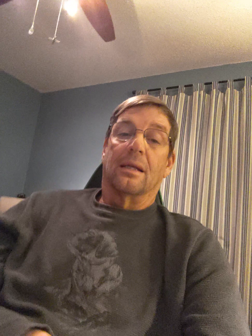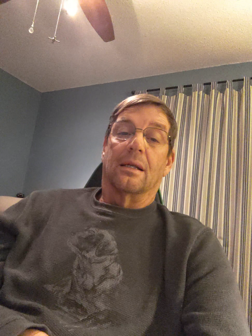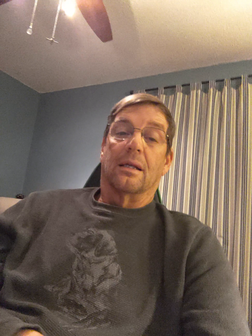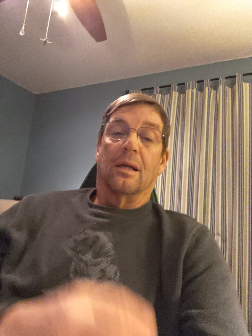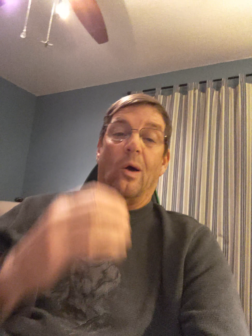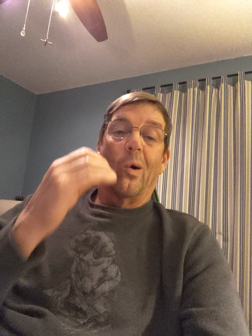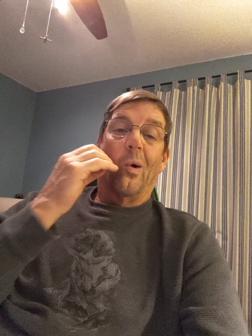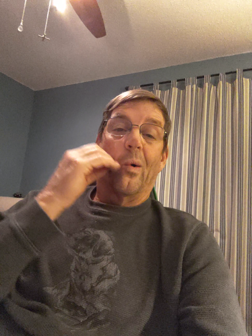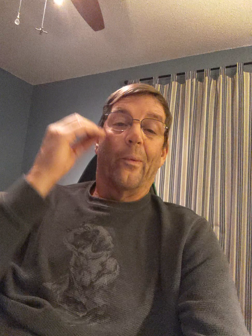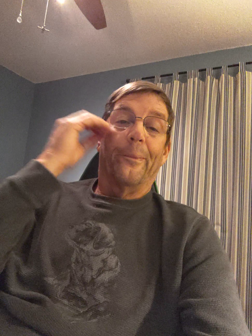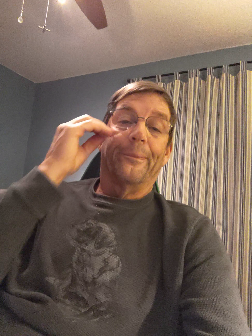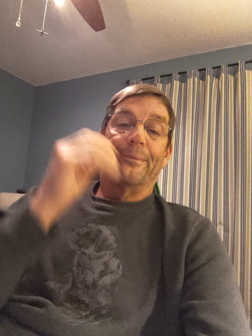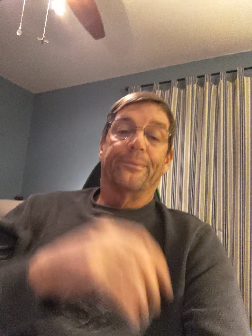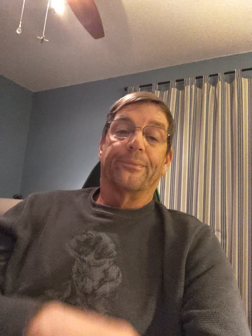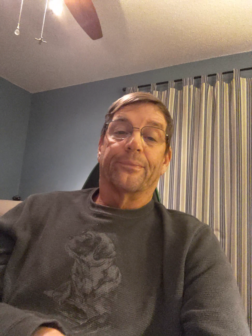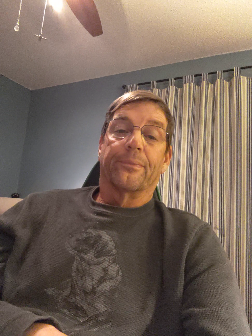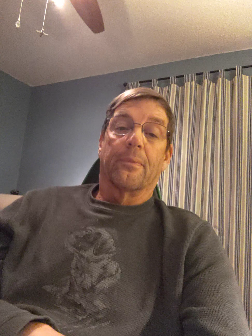home